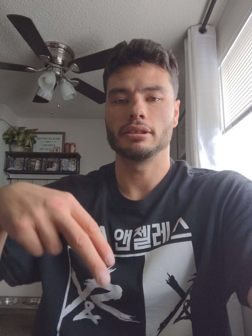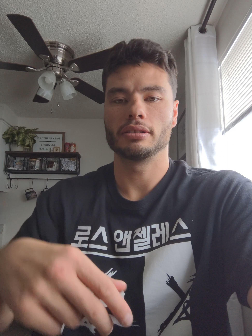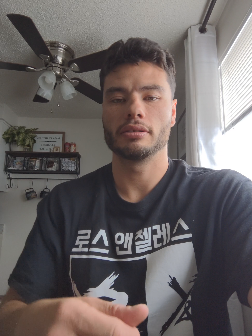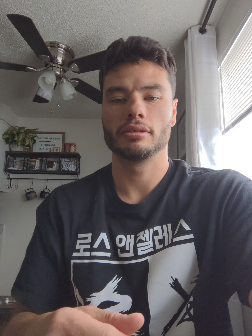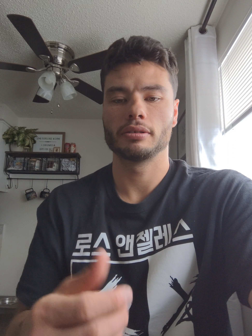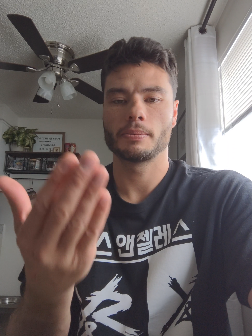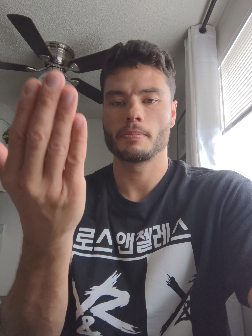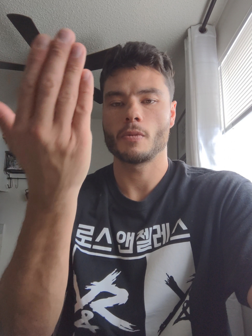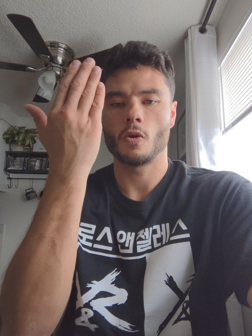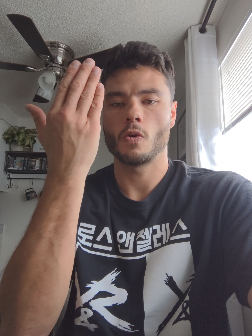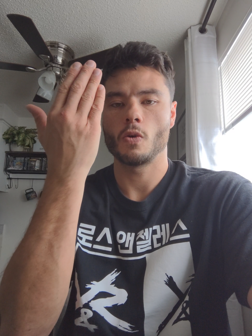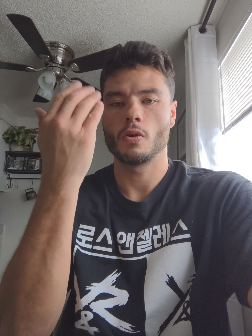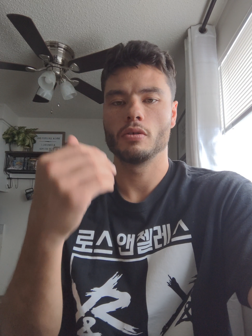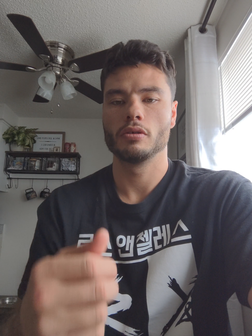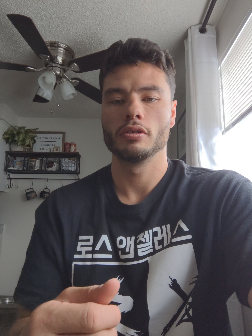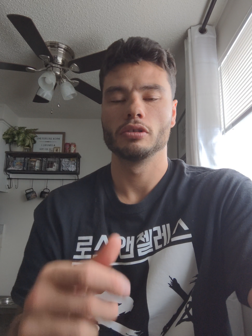morning